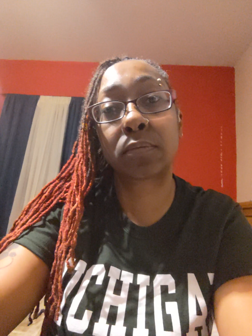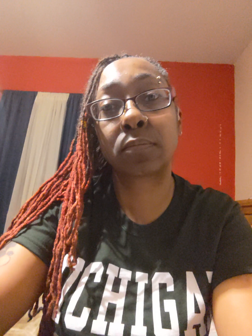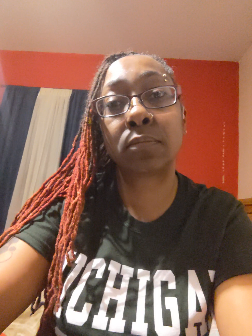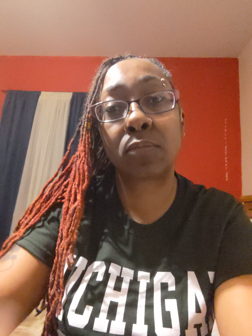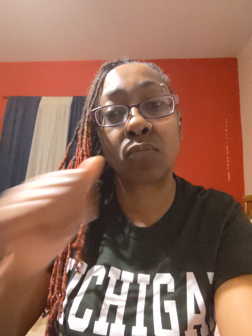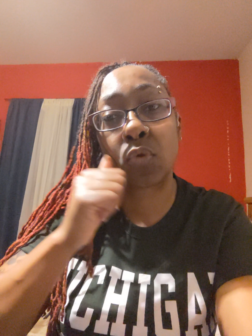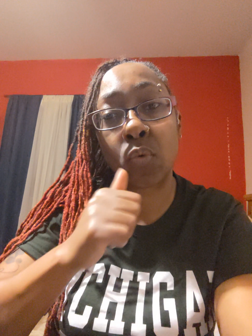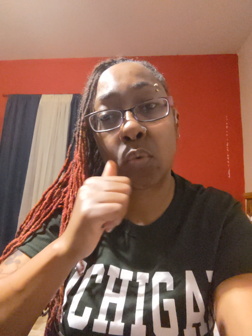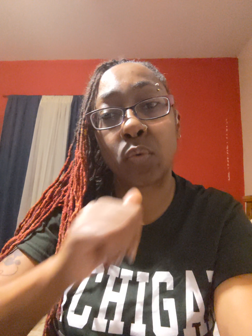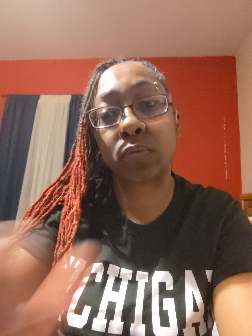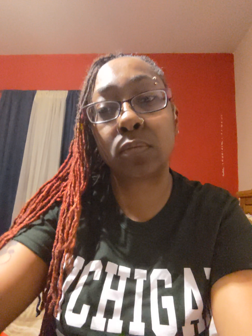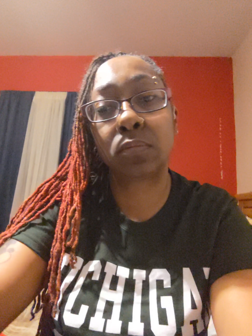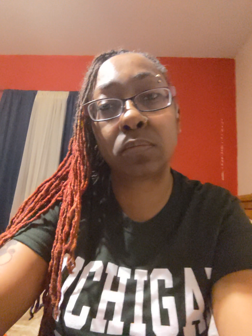girl